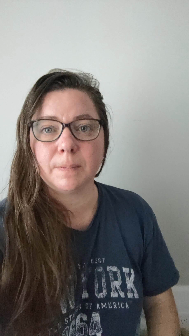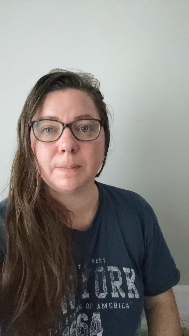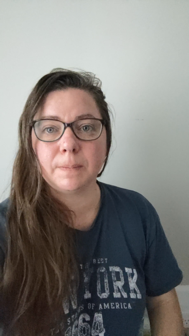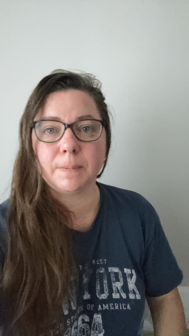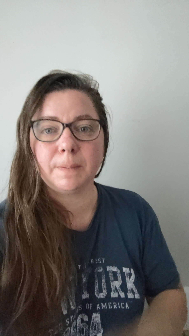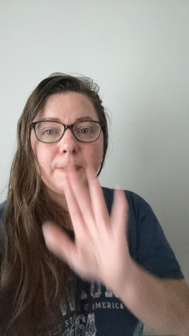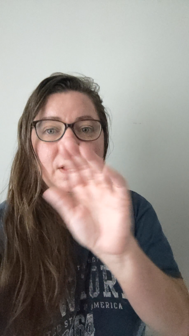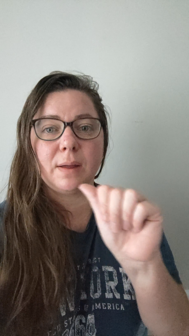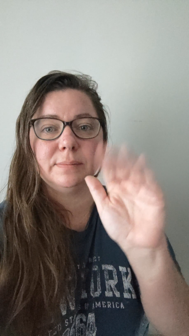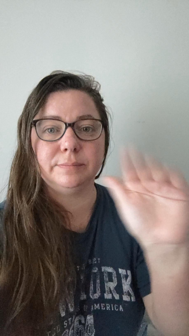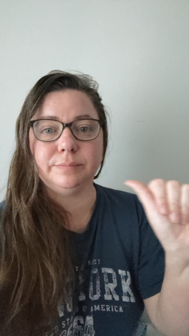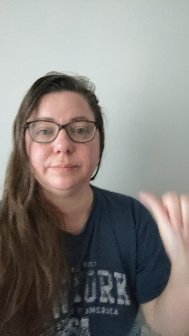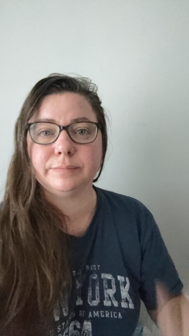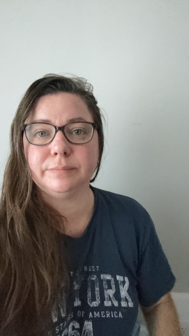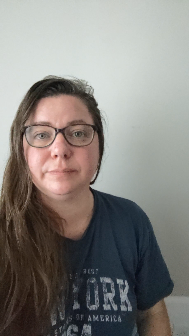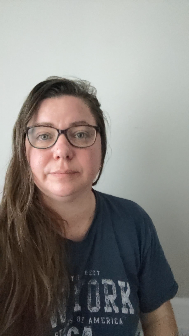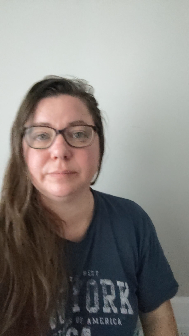baa baa